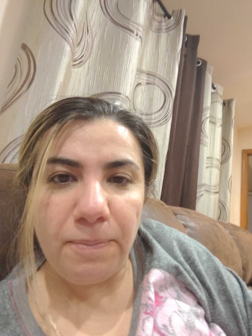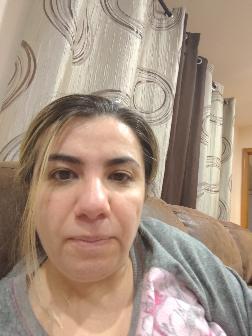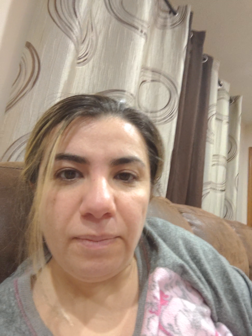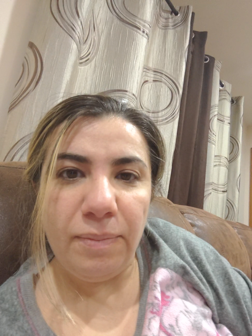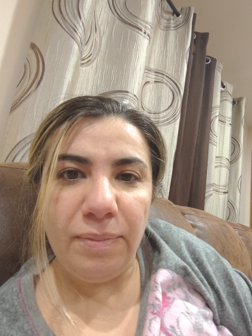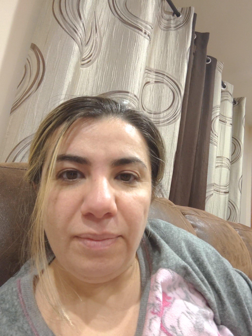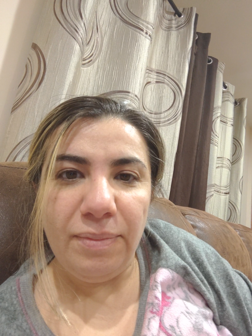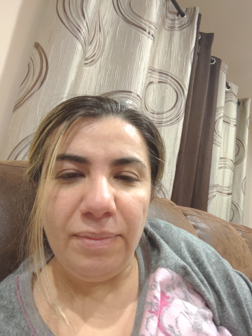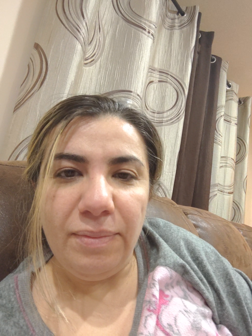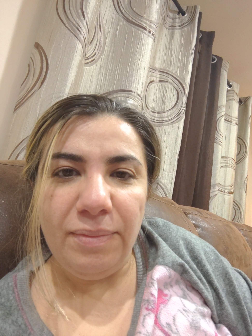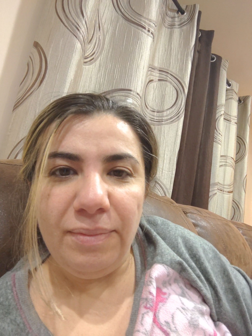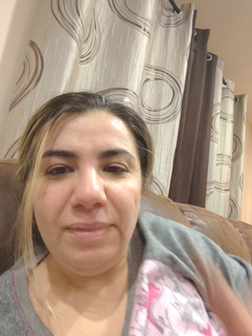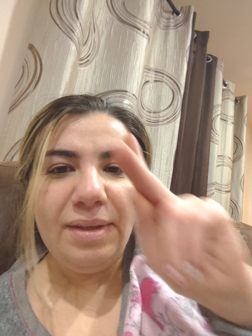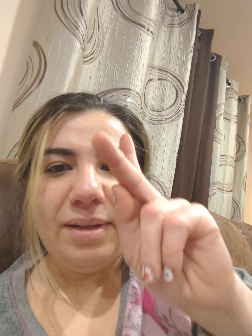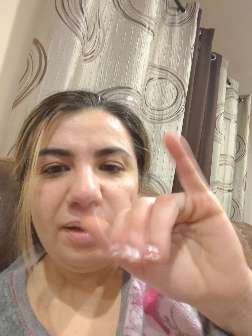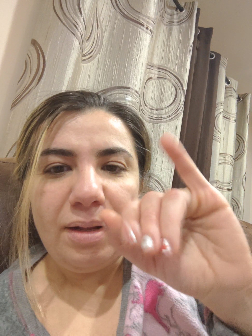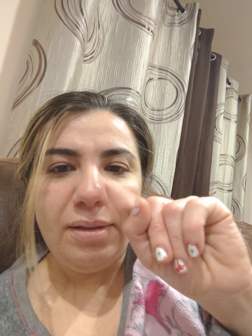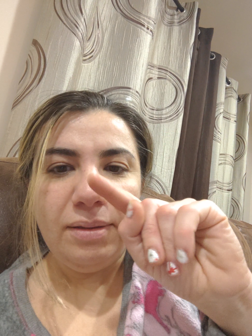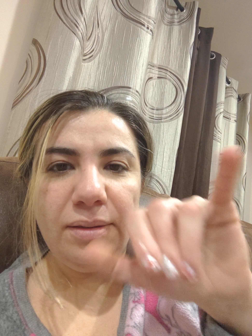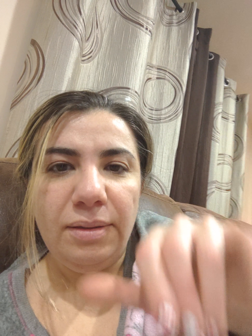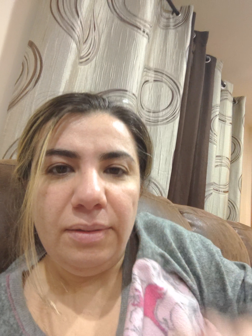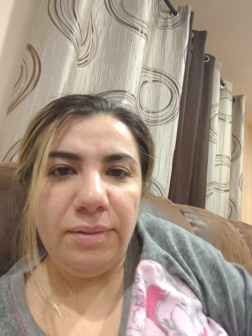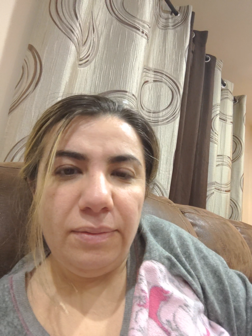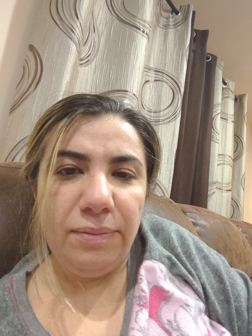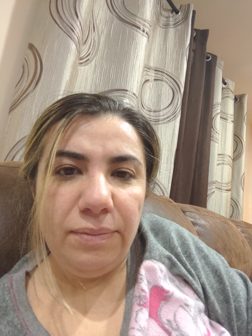kitty